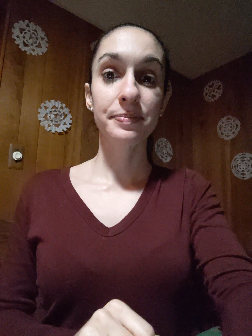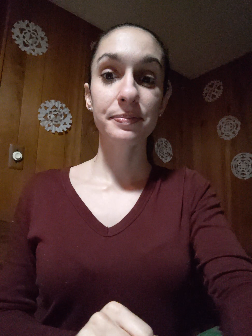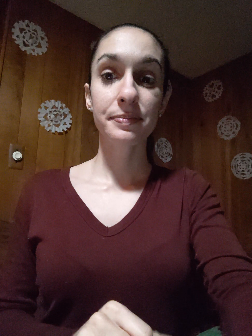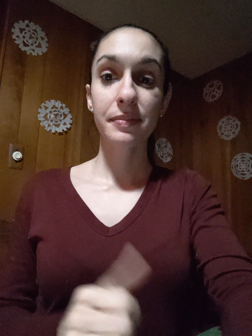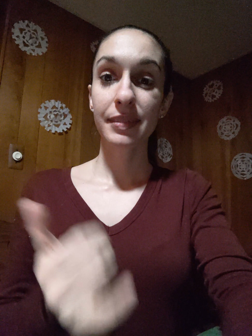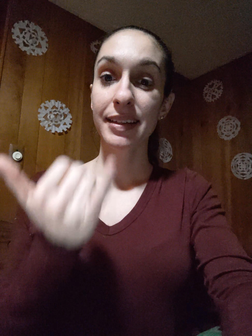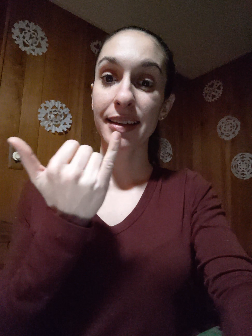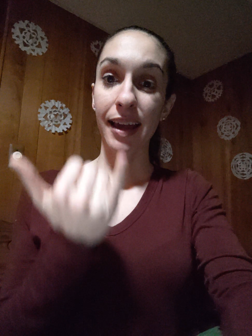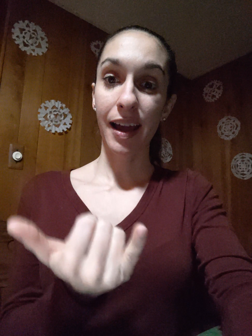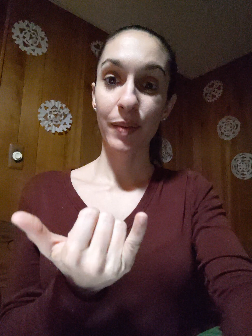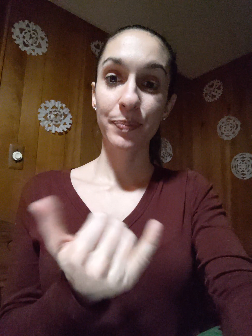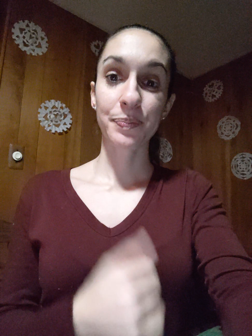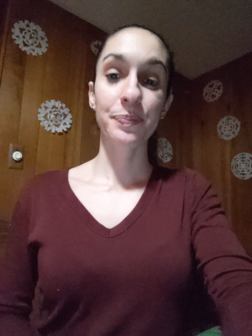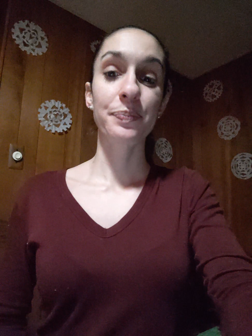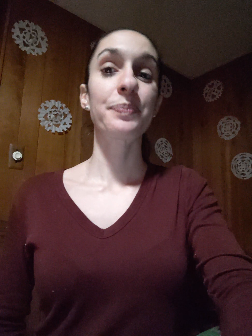now